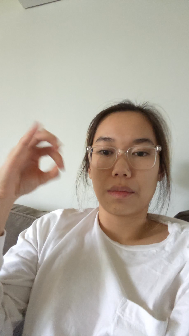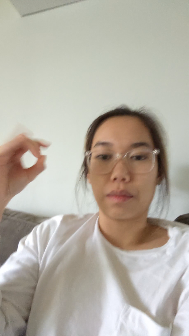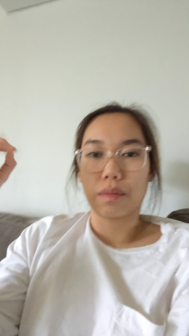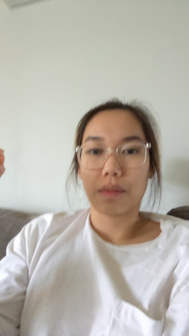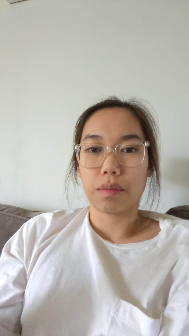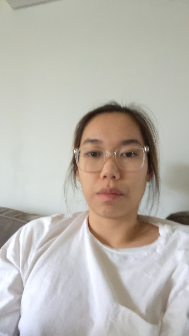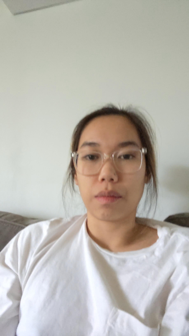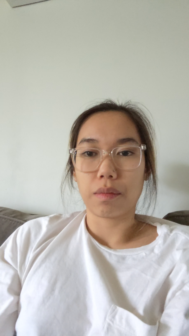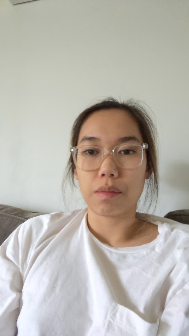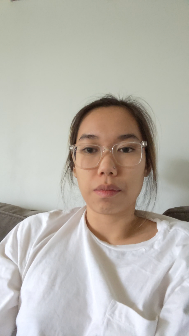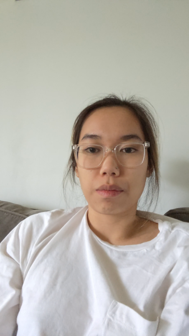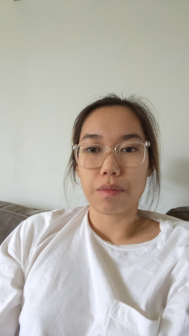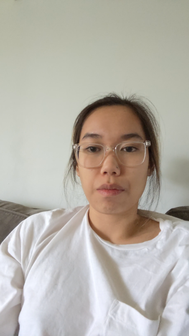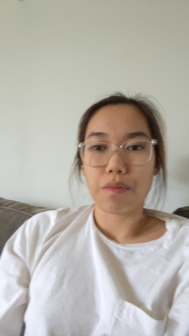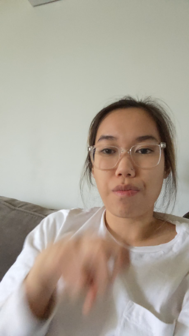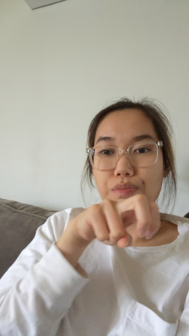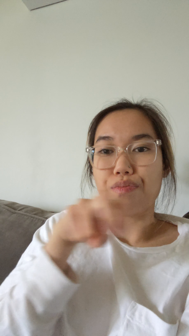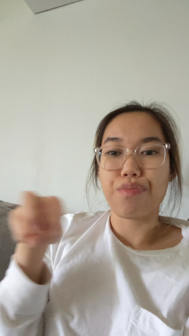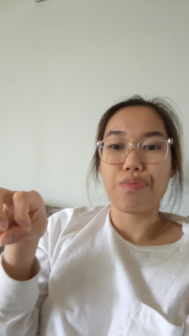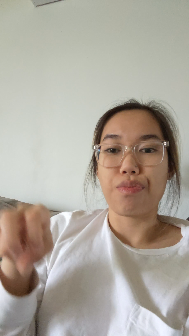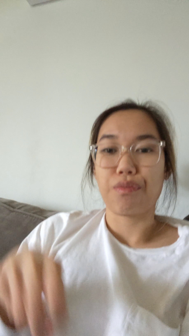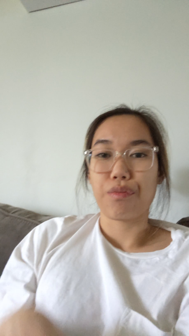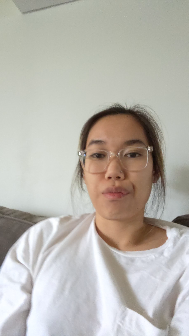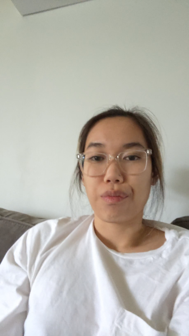porch